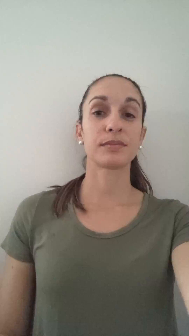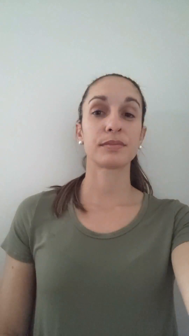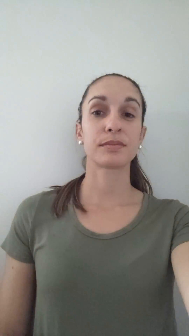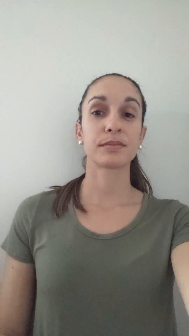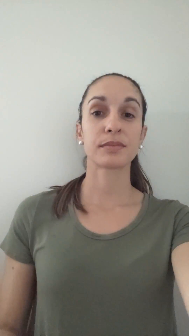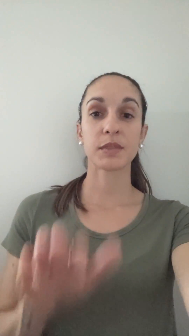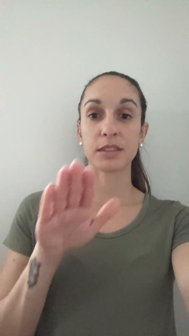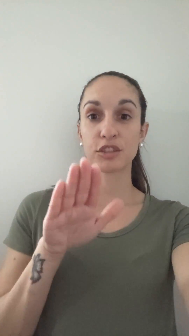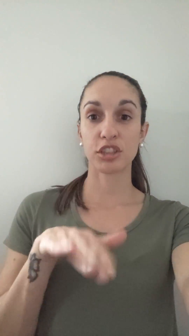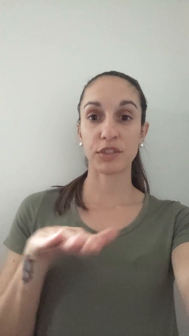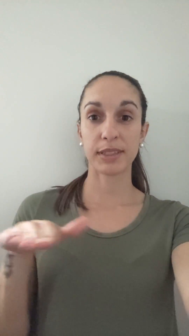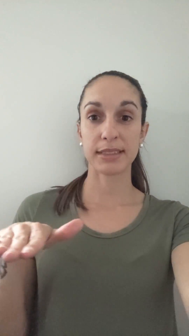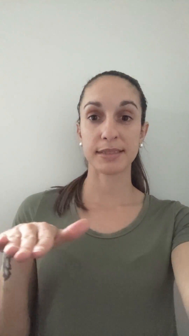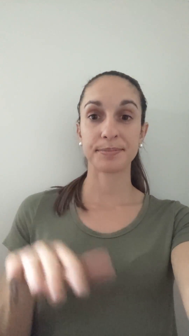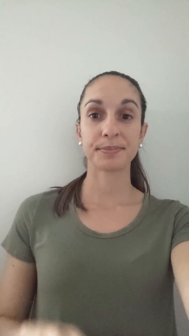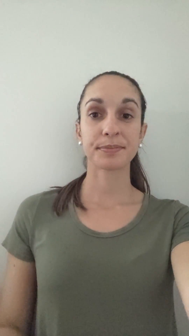children